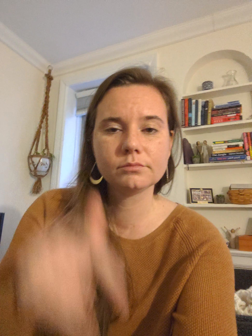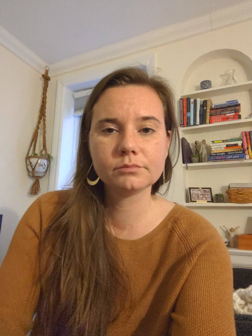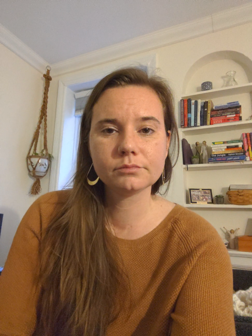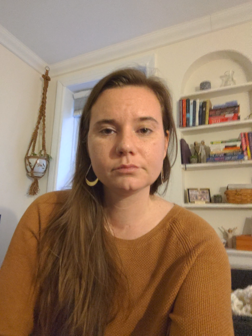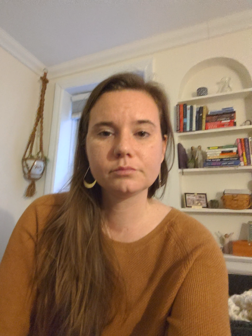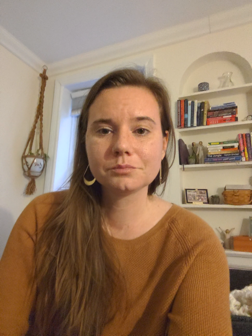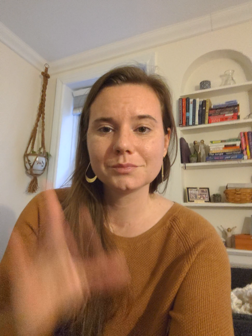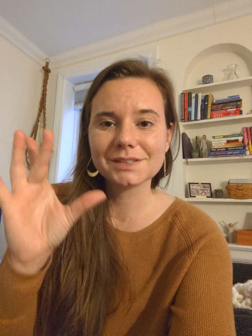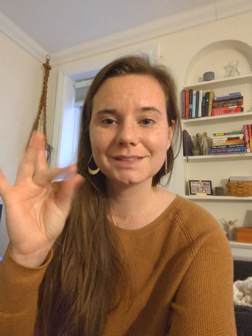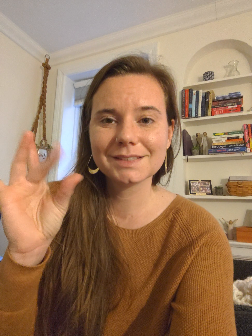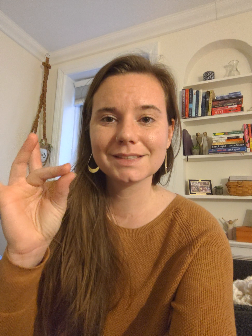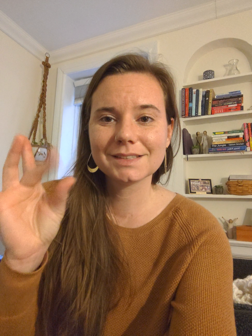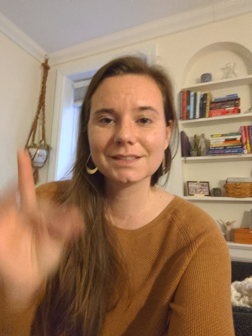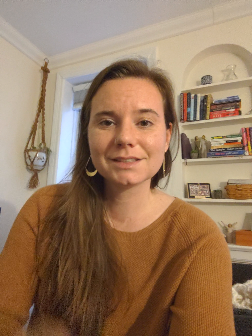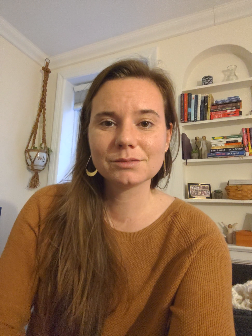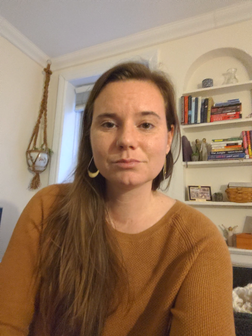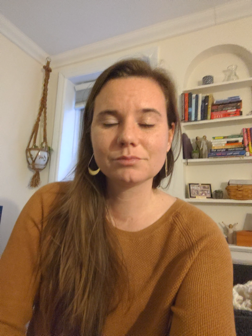sticky